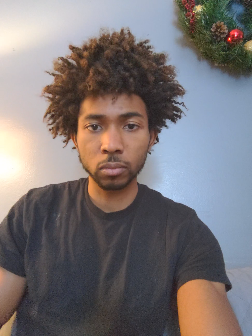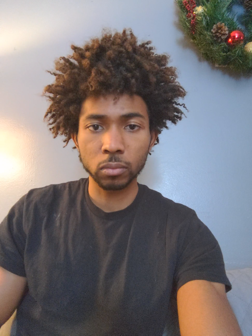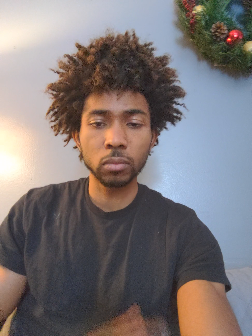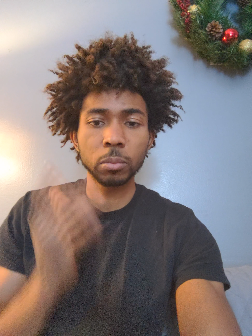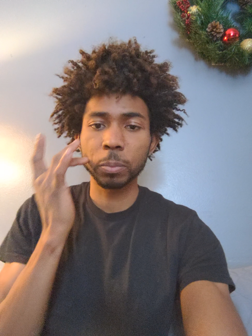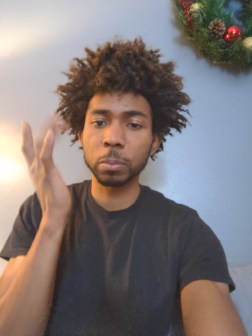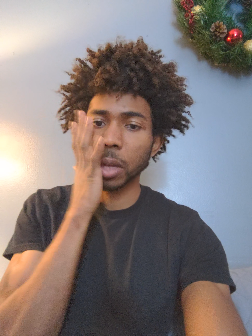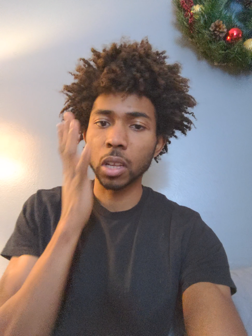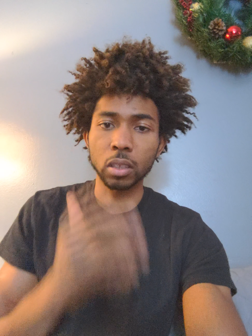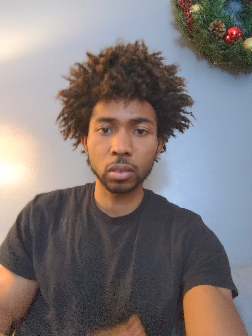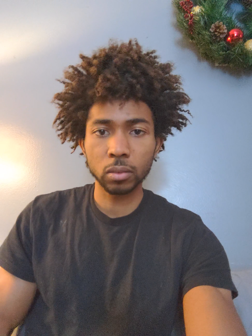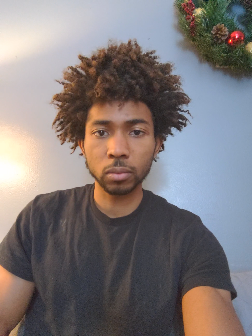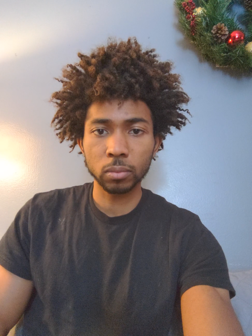bee